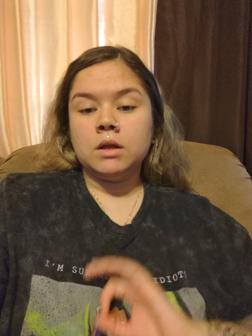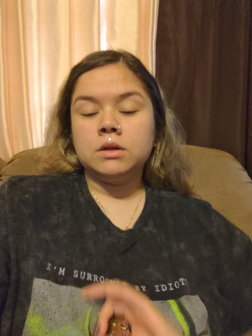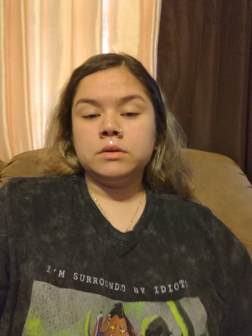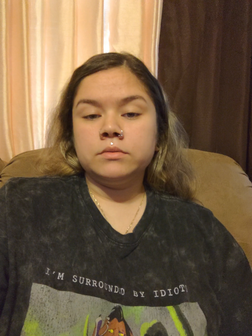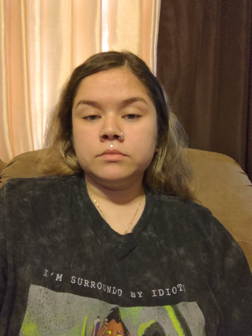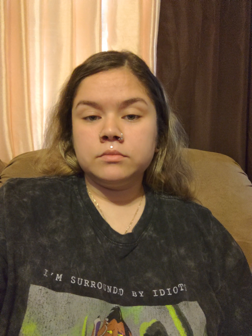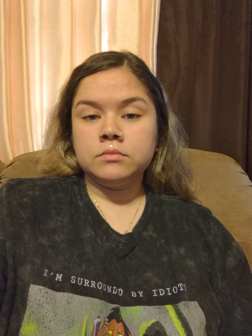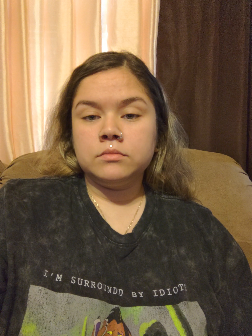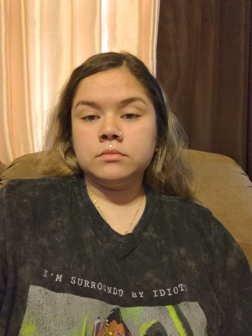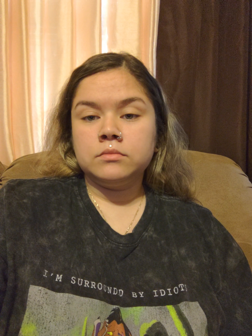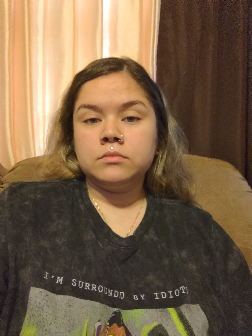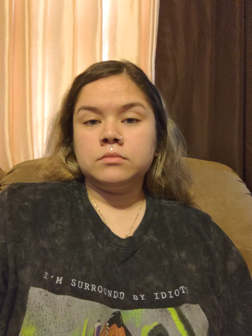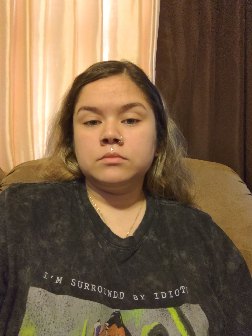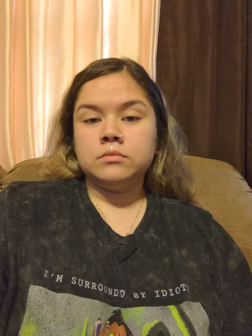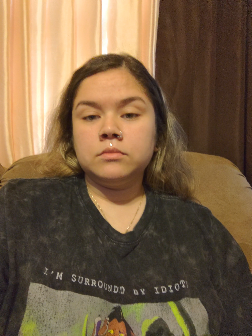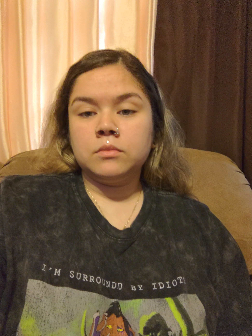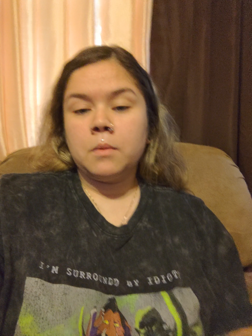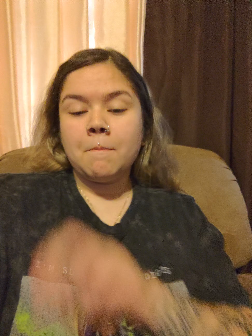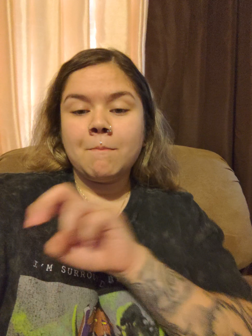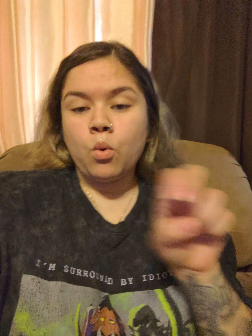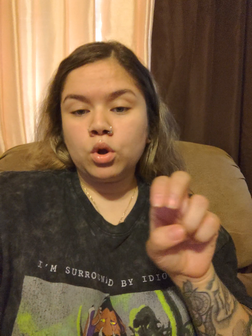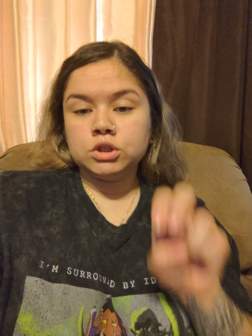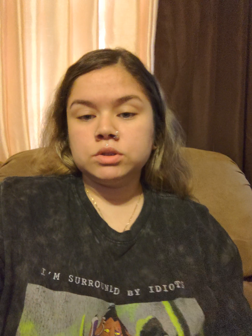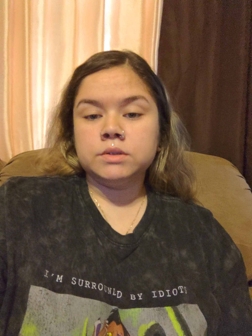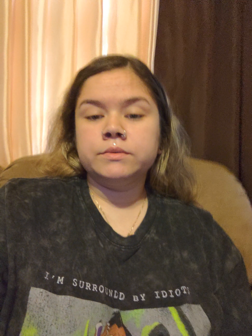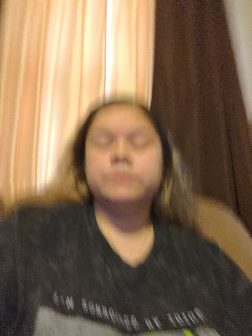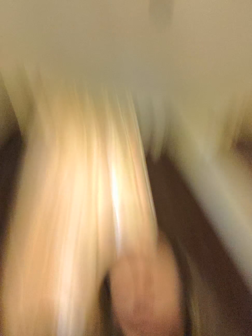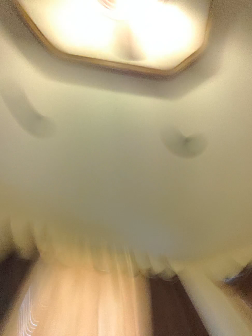porch